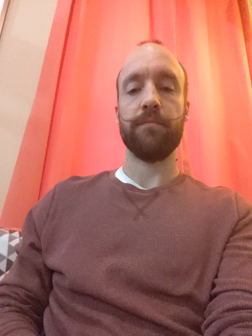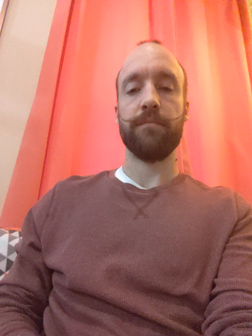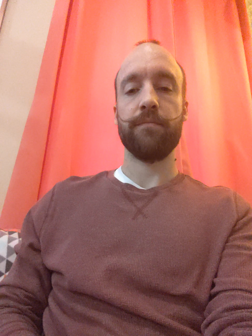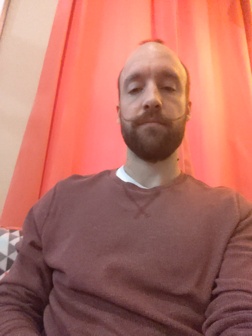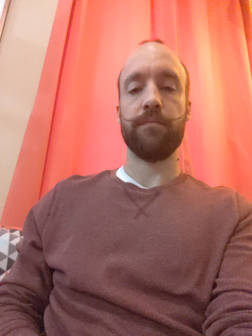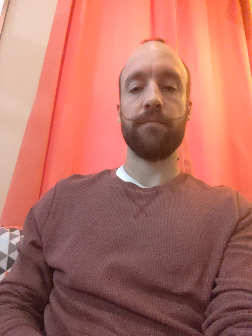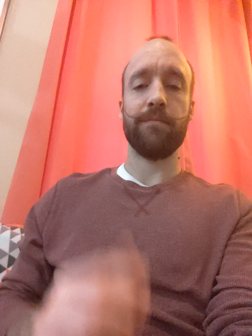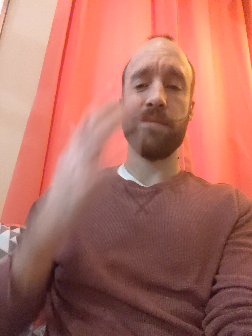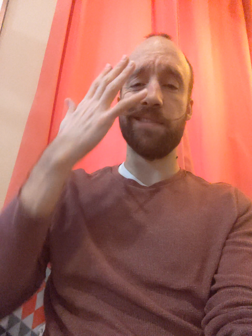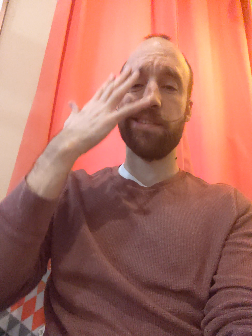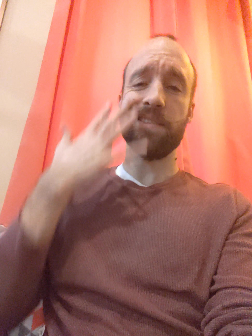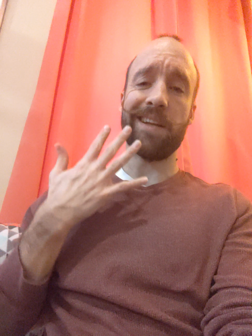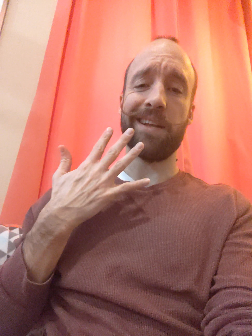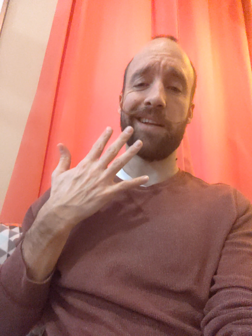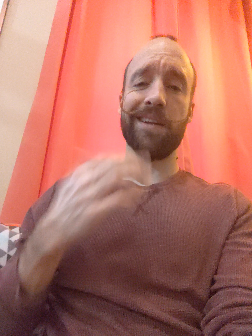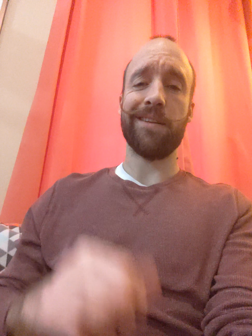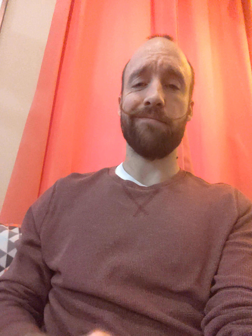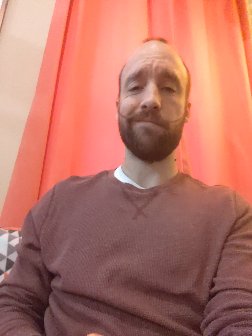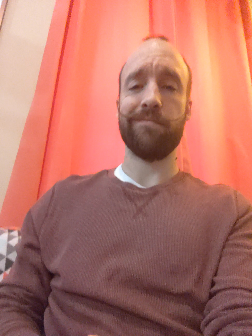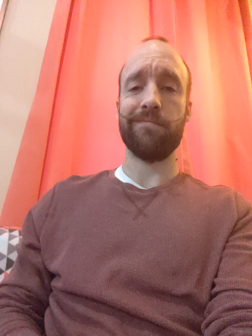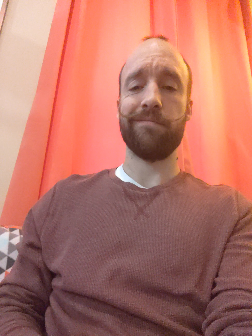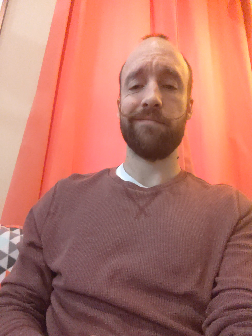sad